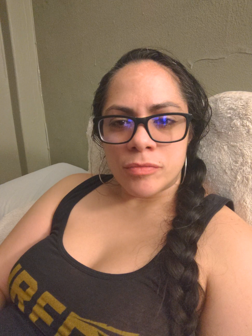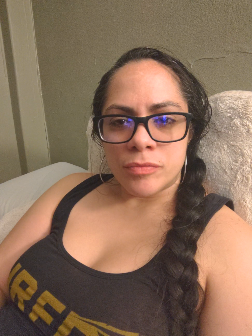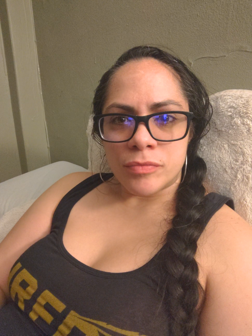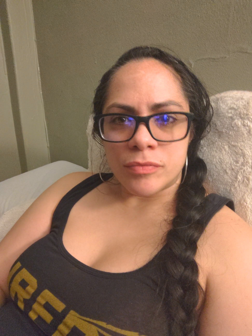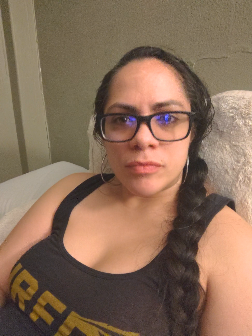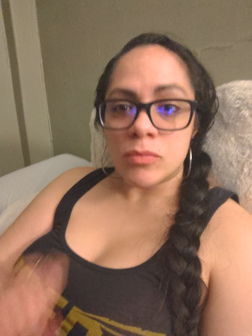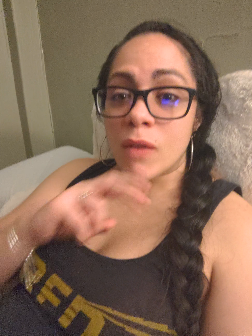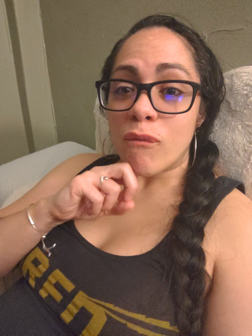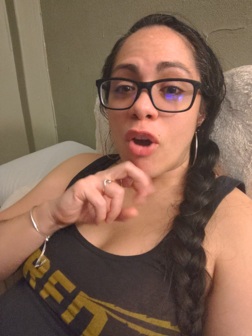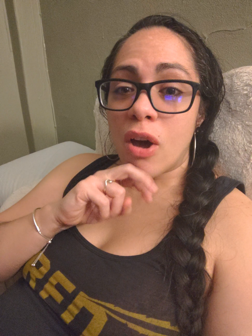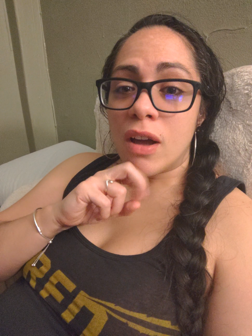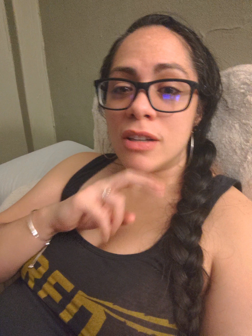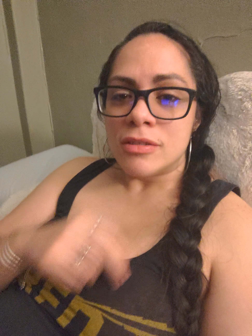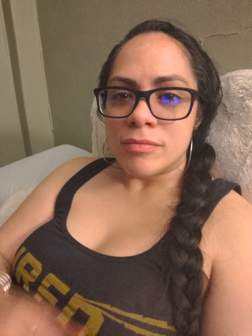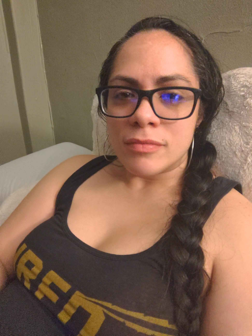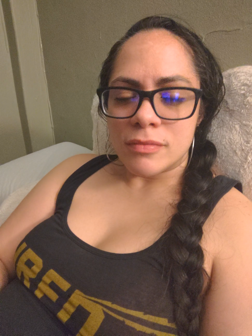frog